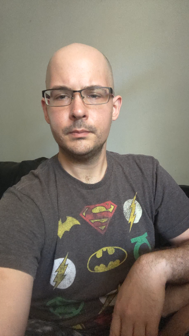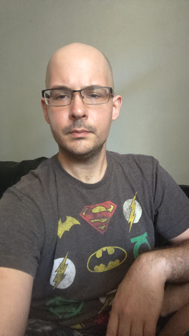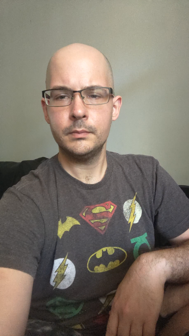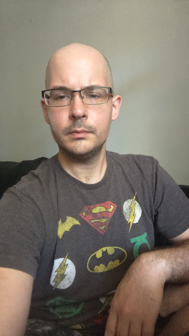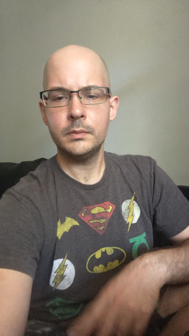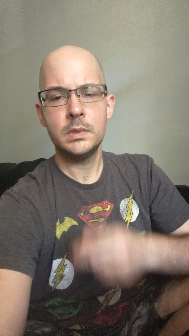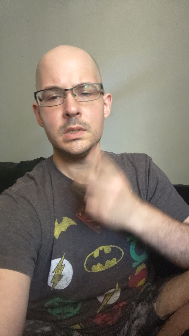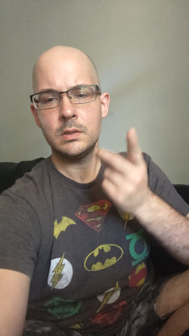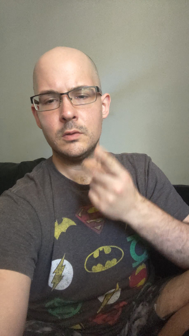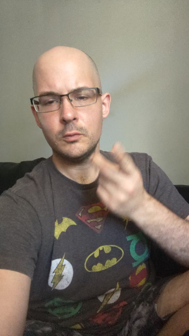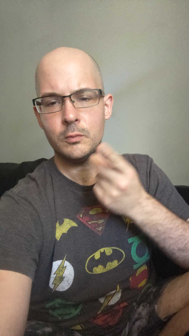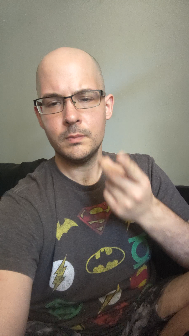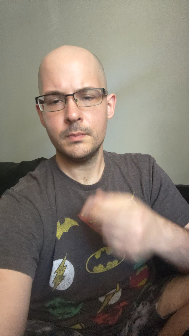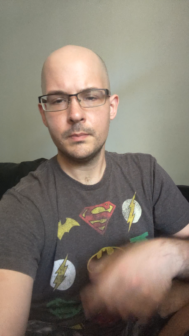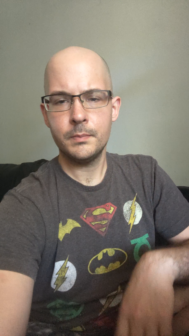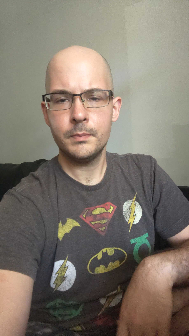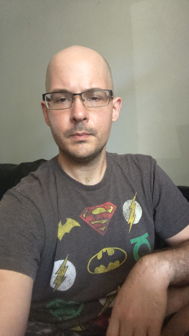dinner